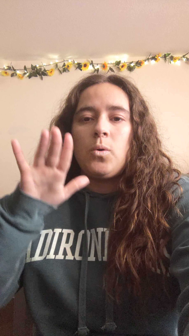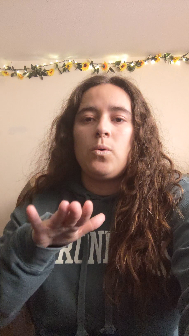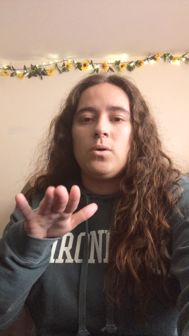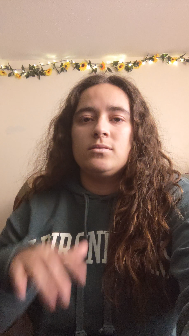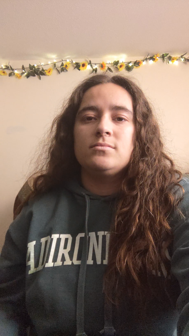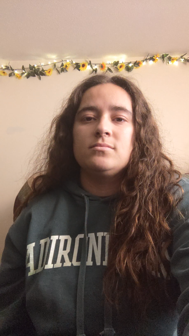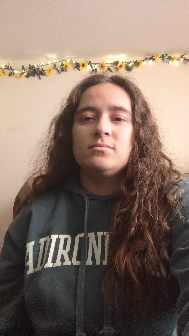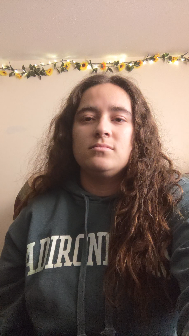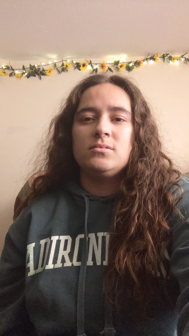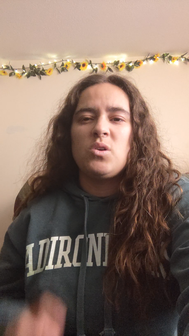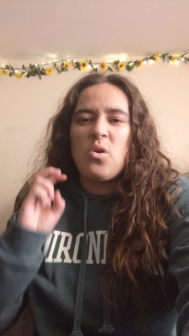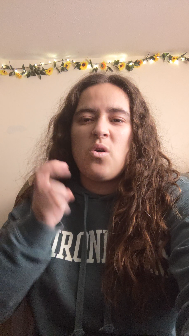hard